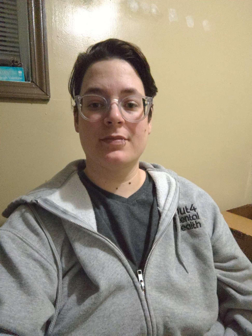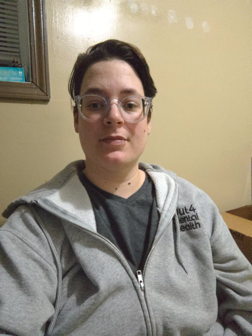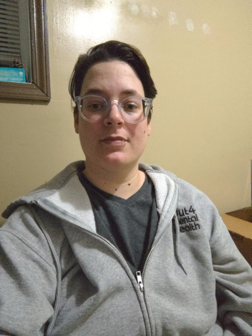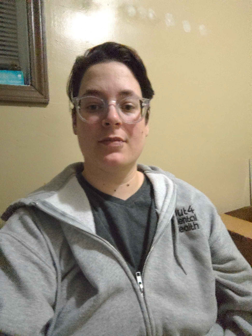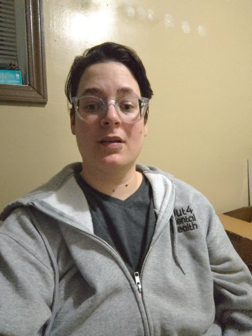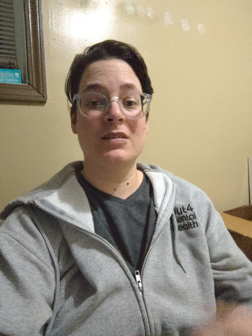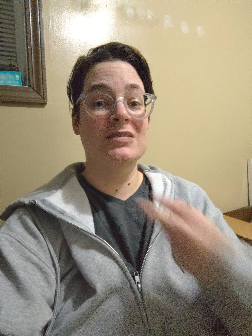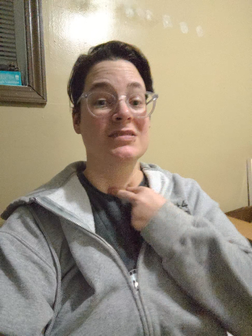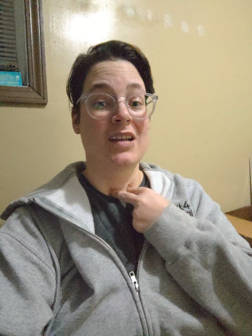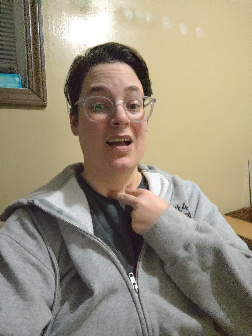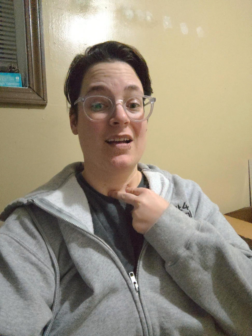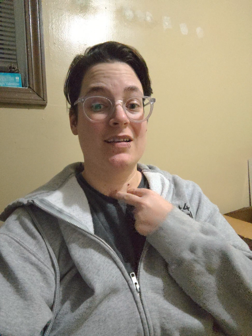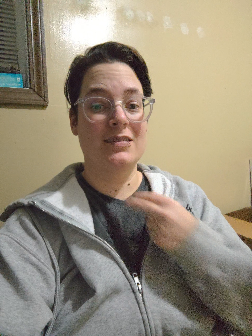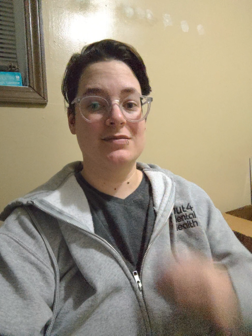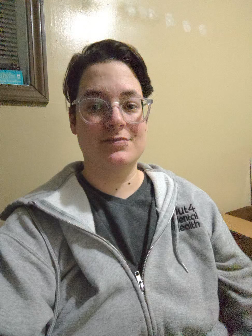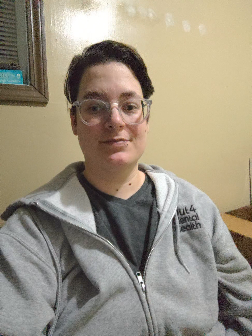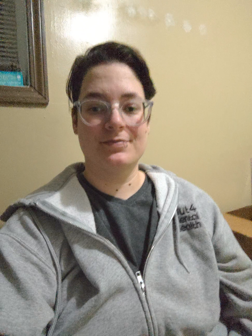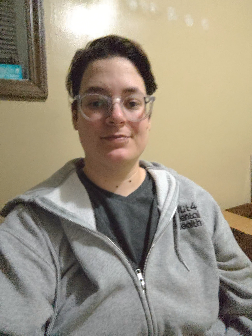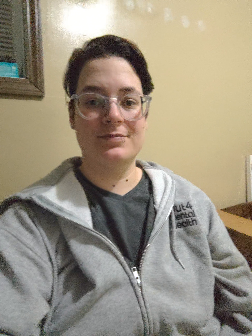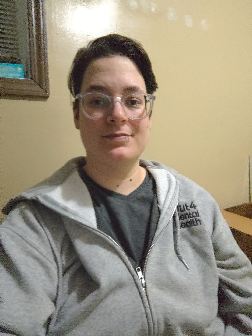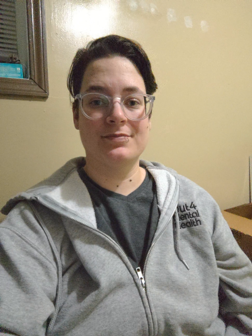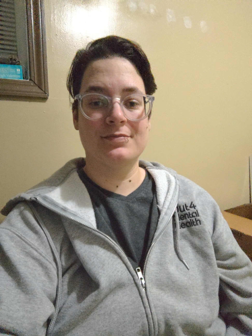stuck